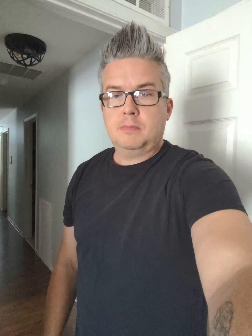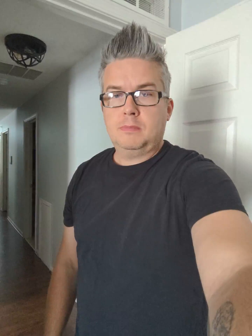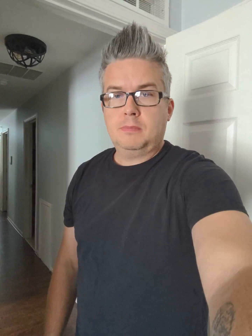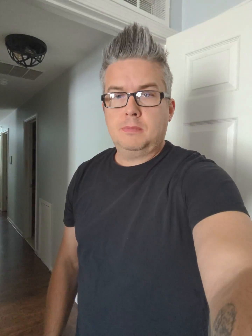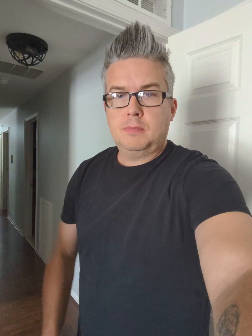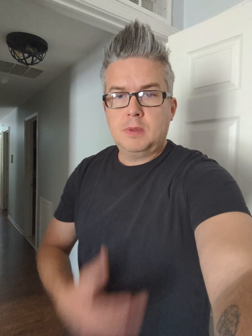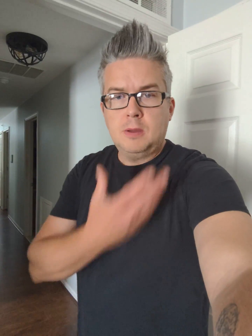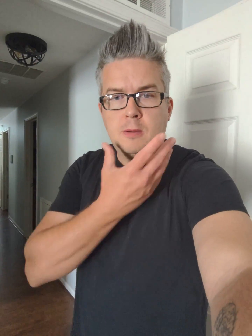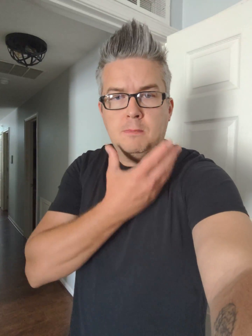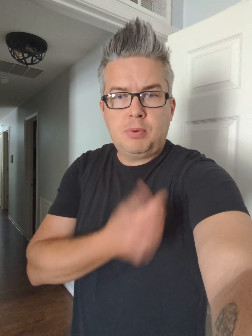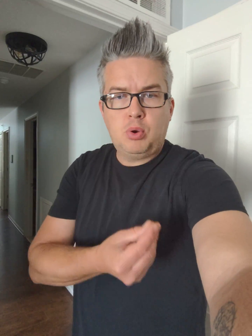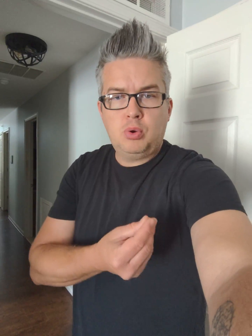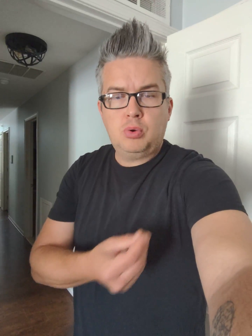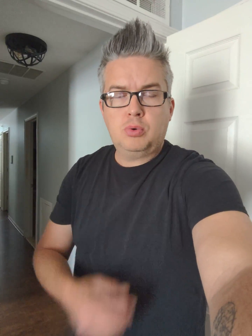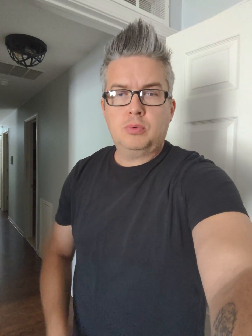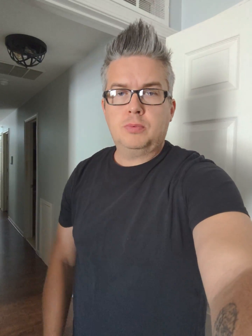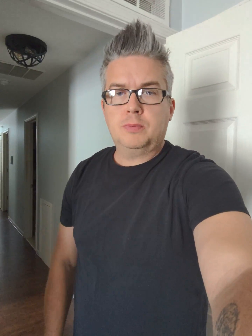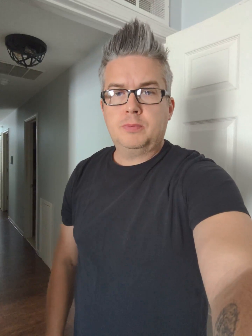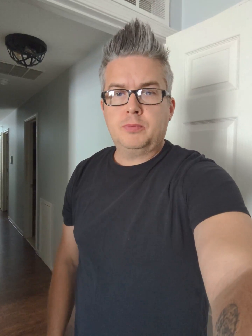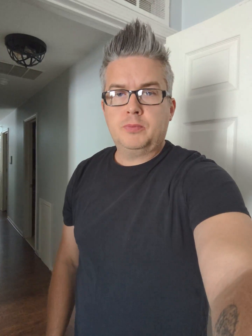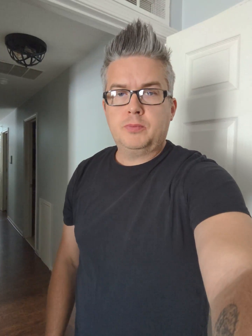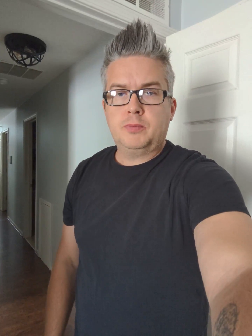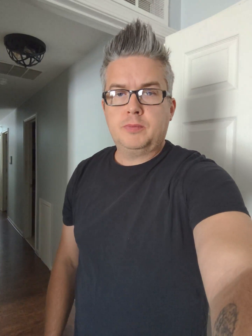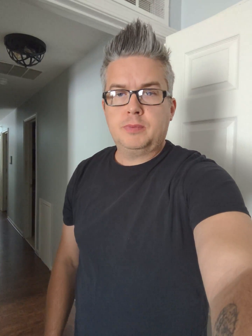poor